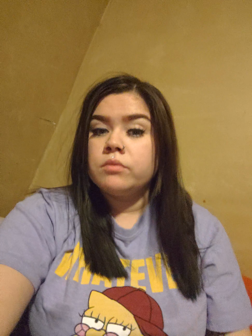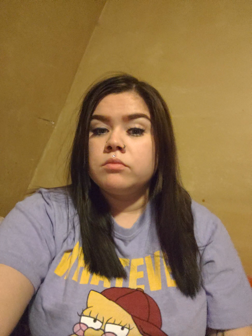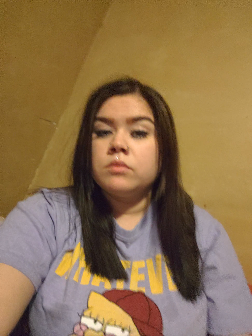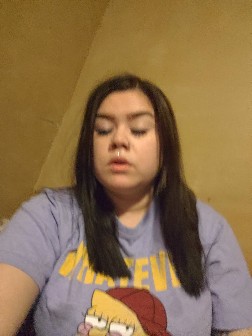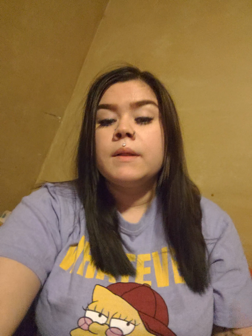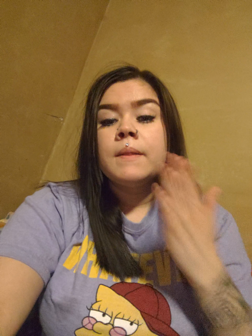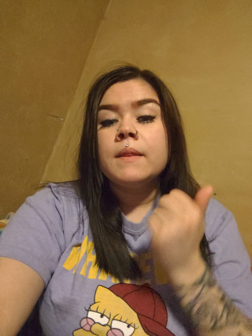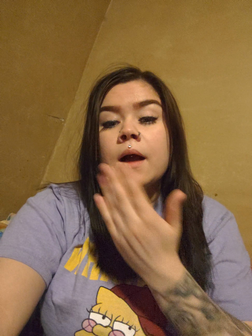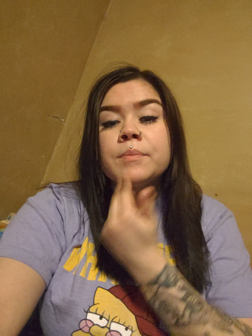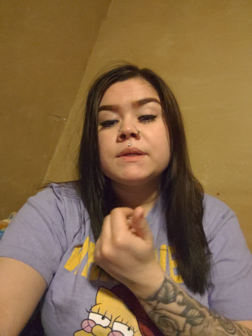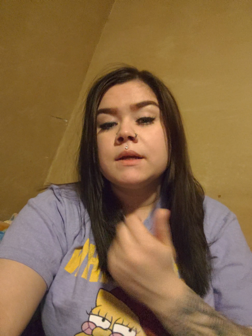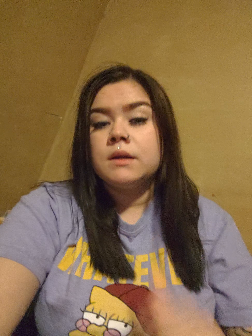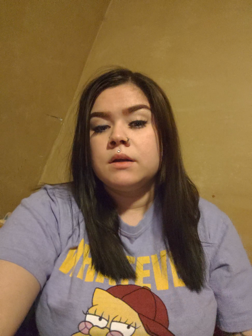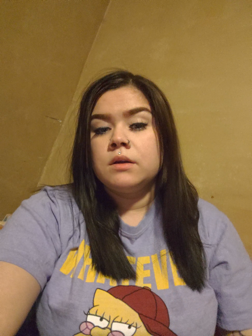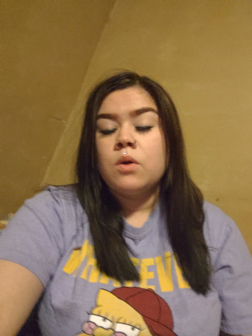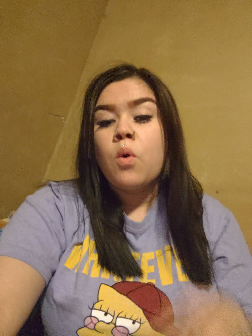napkin